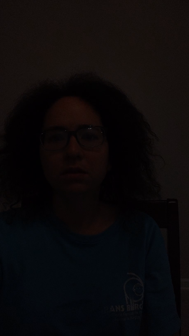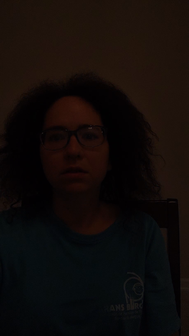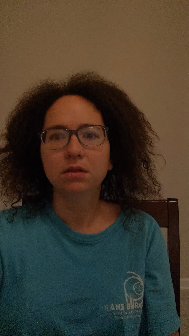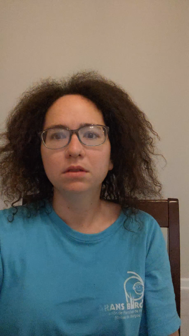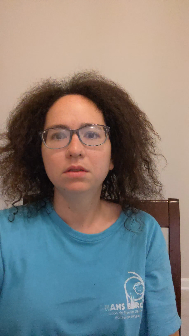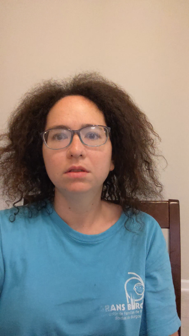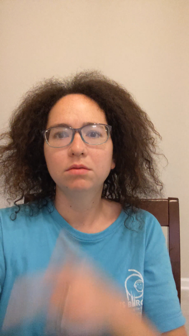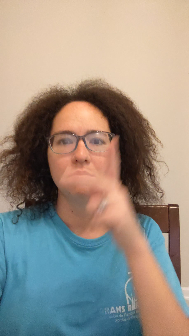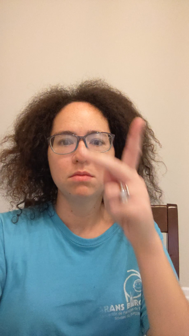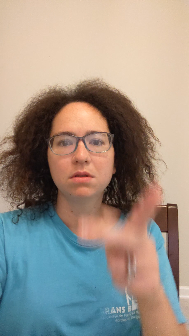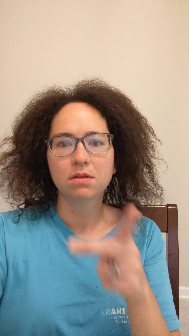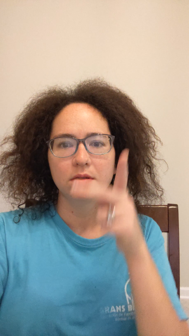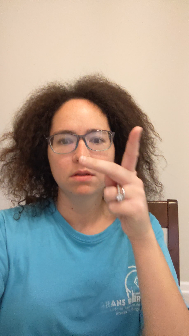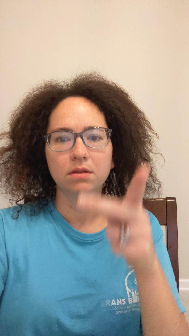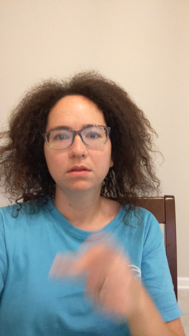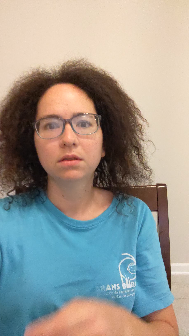careful